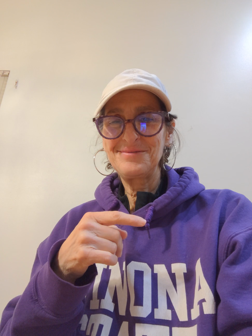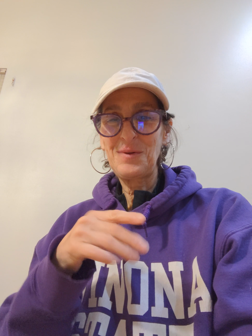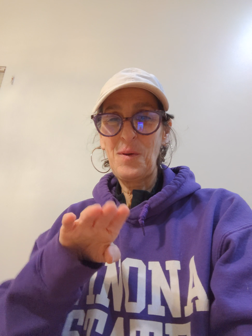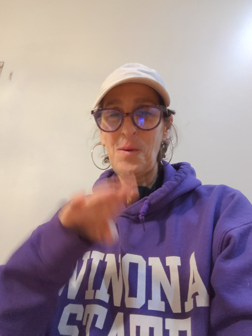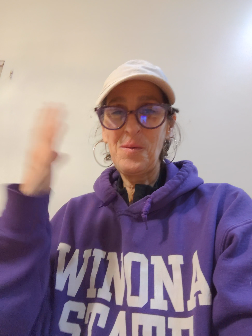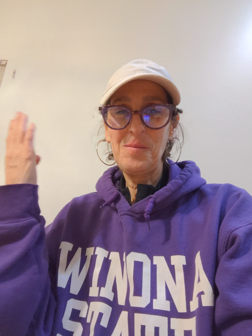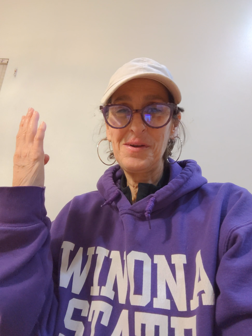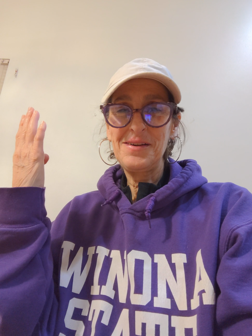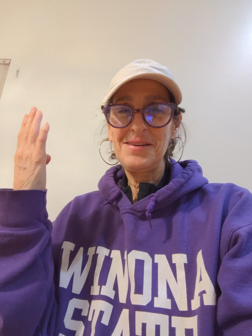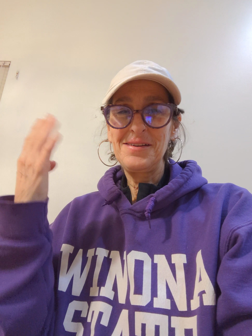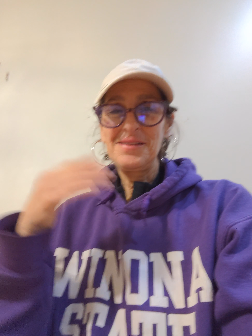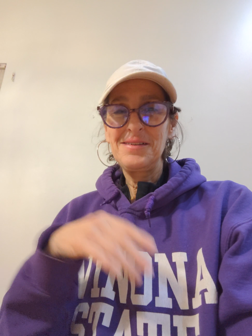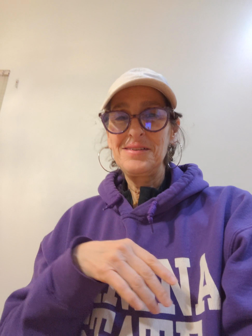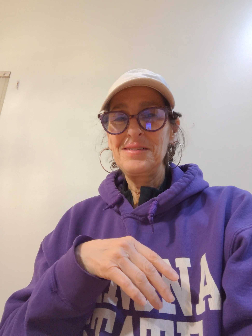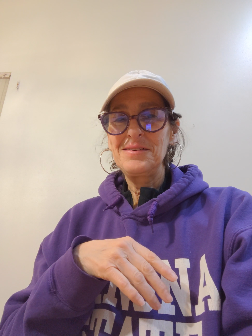open